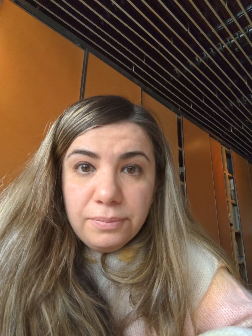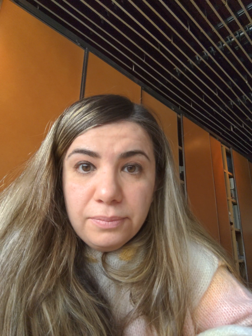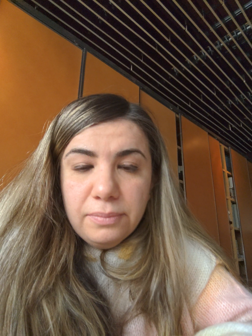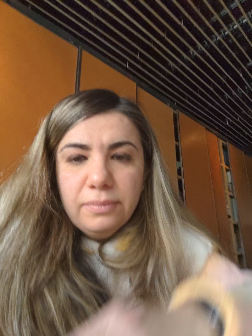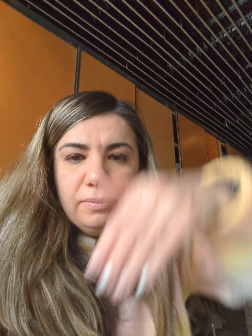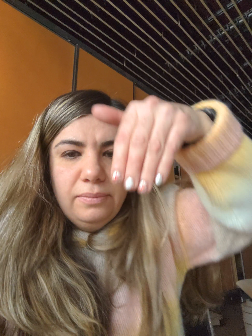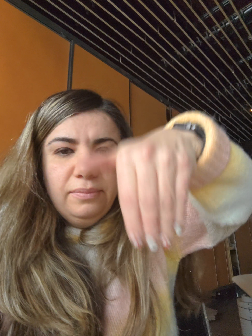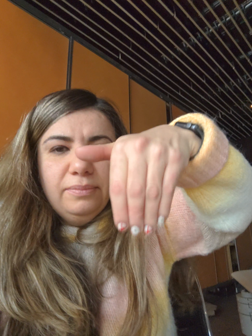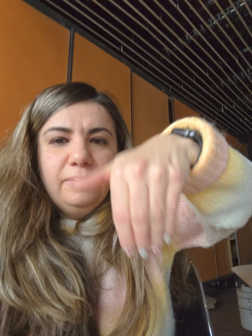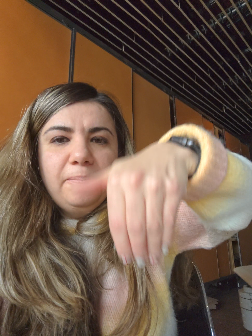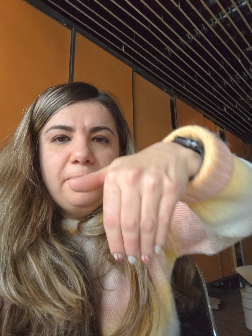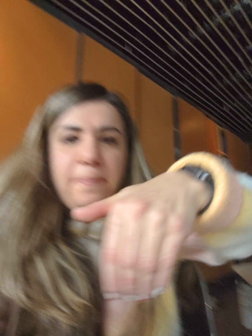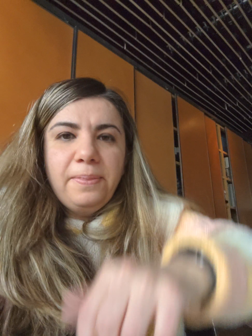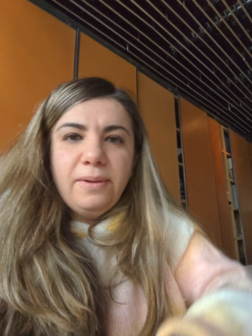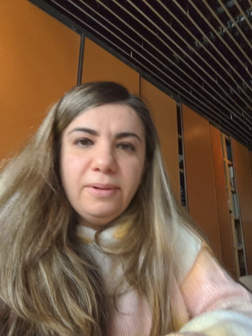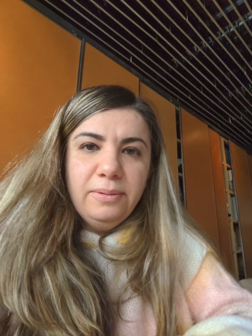night